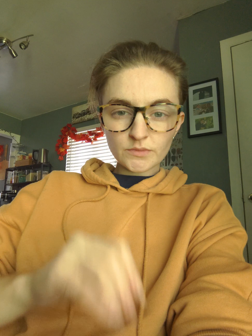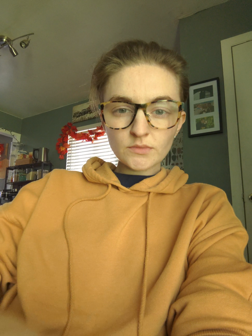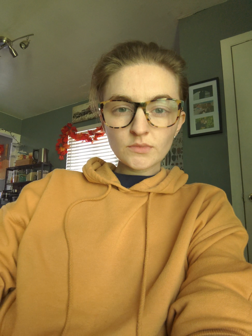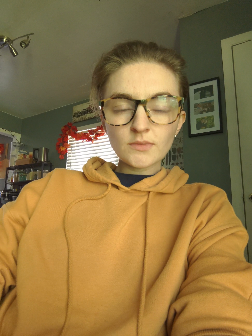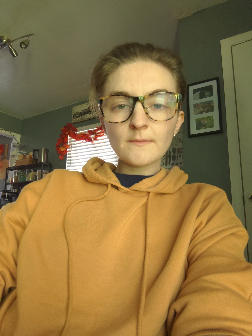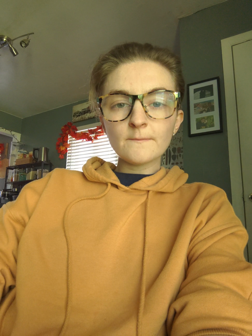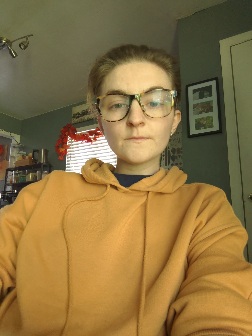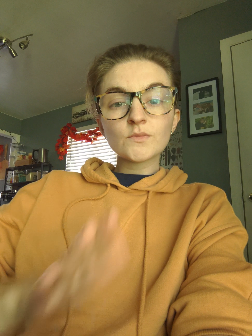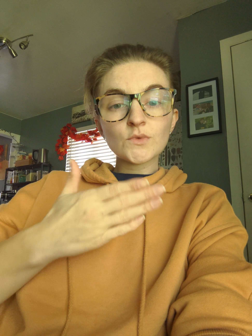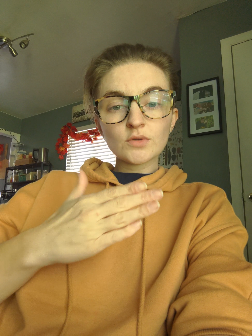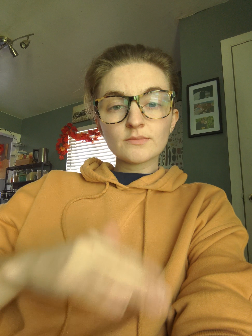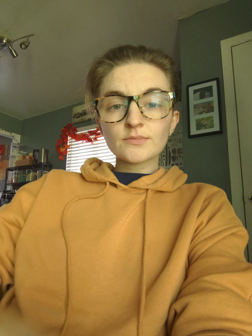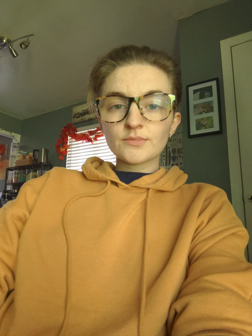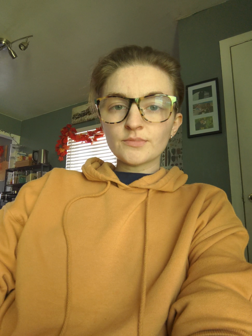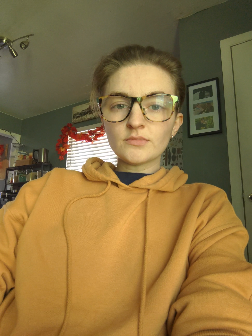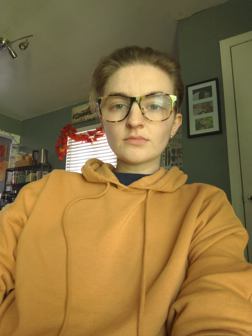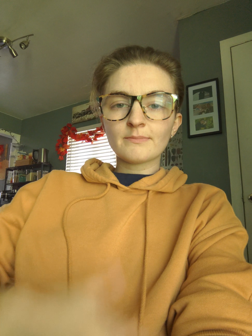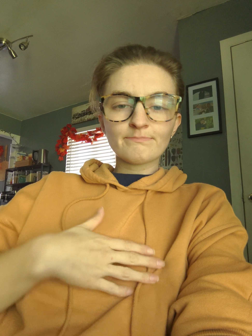share